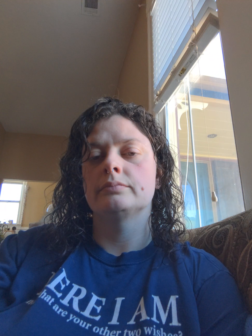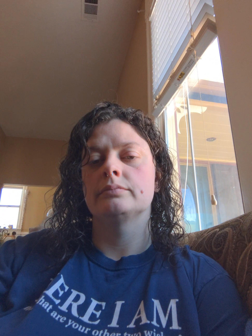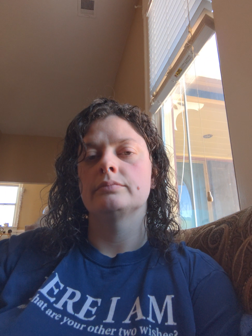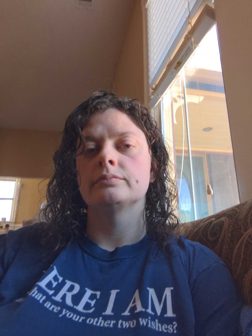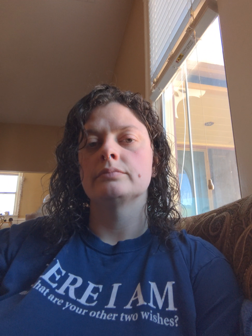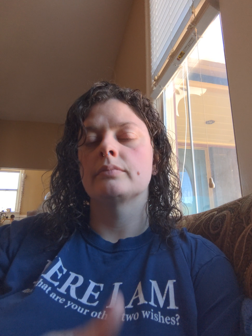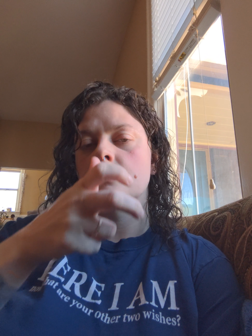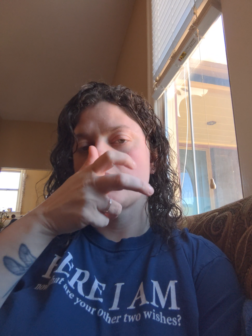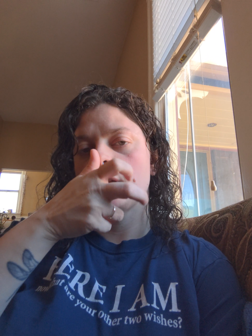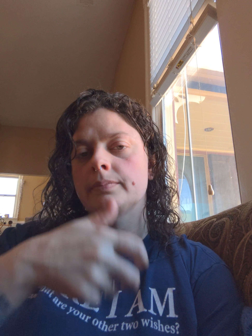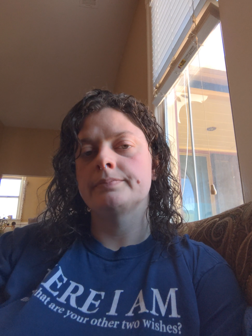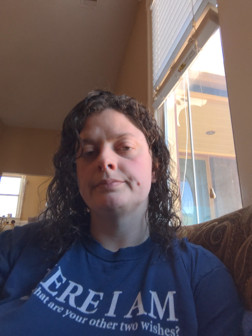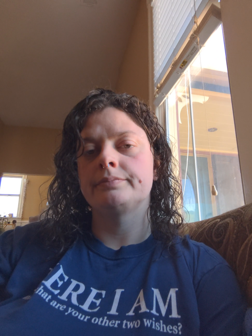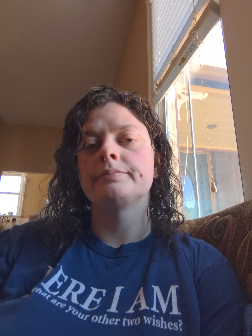bug